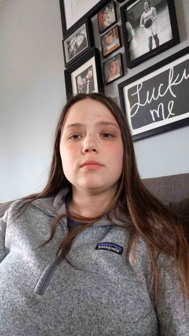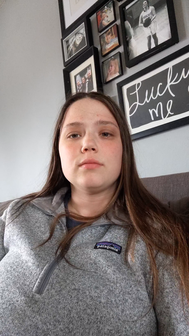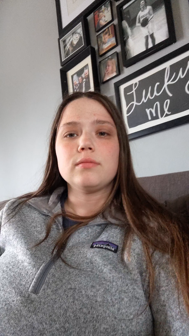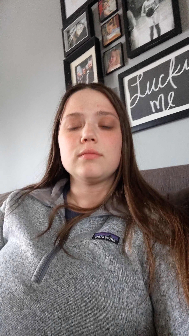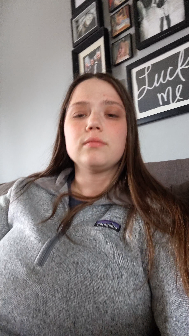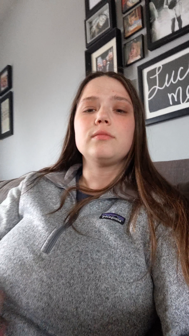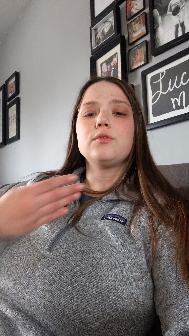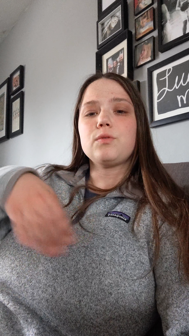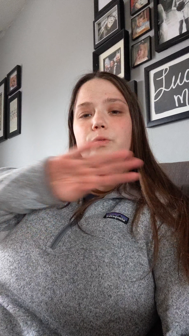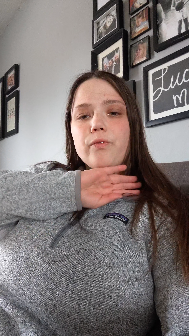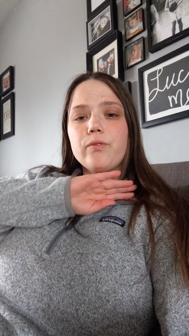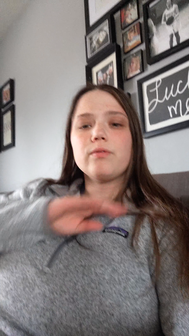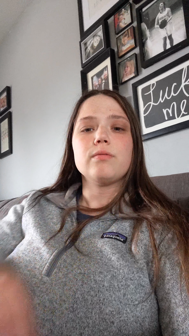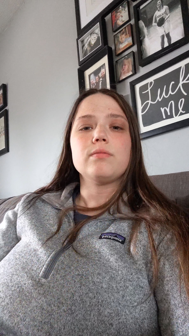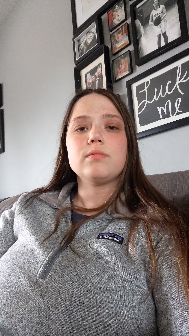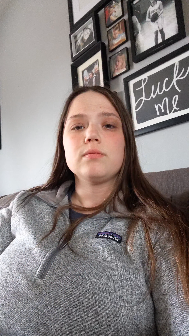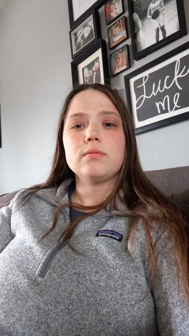scarf